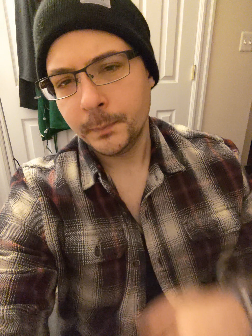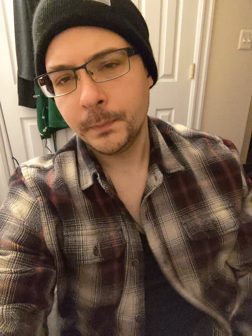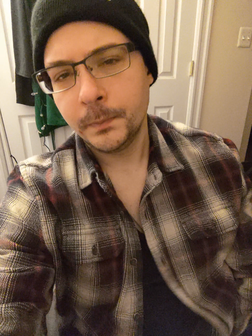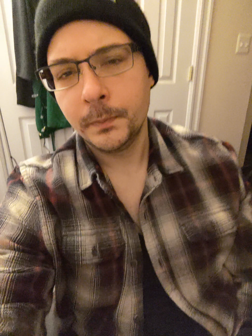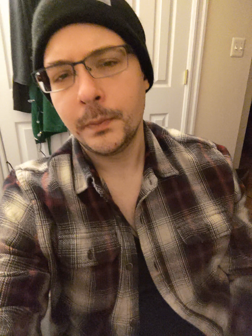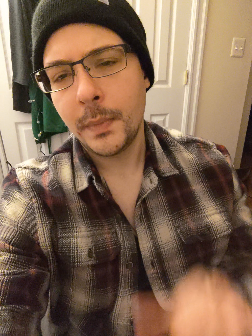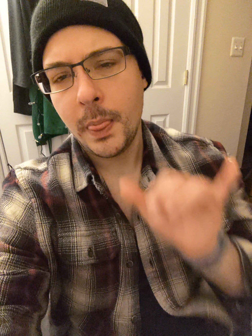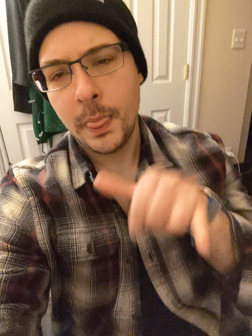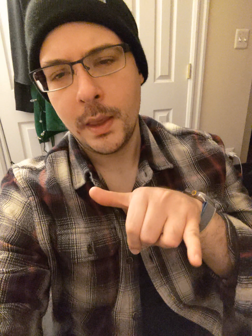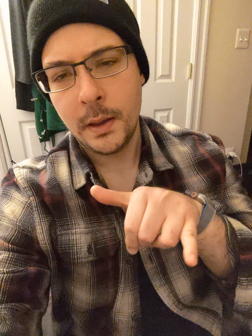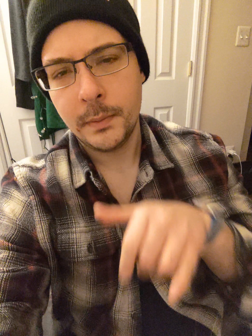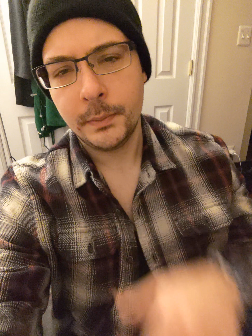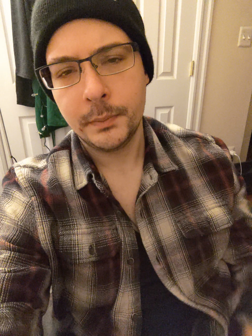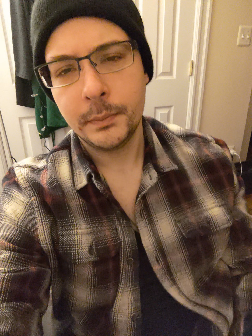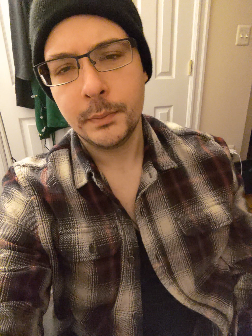that